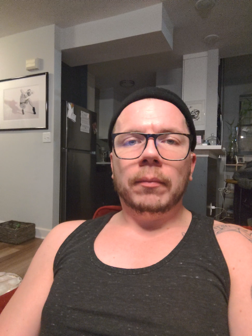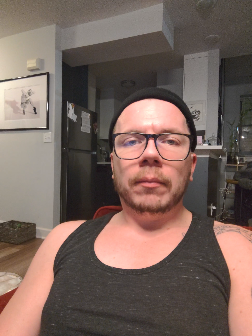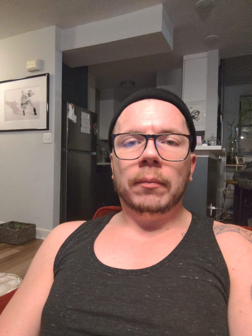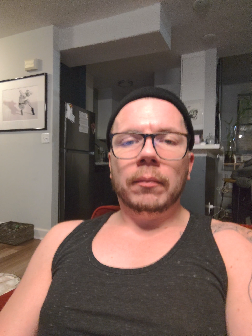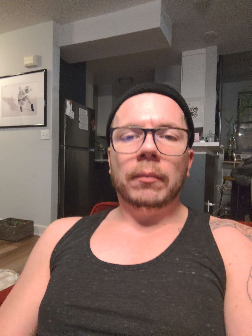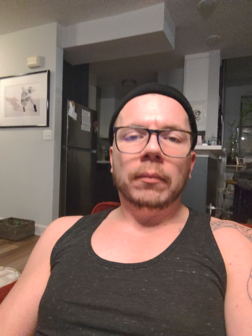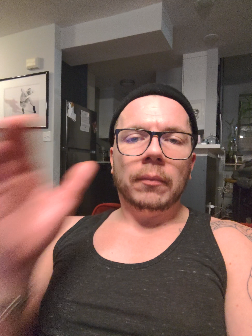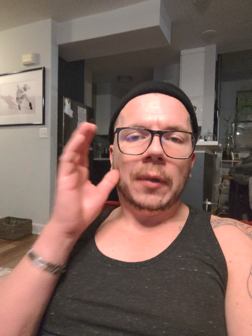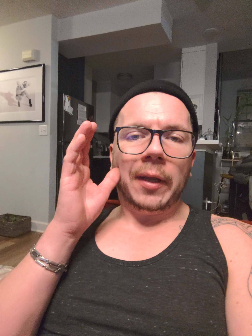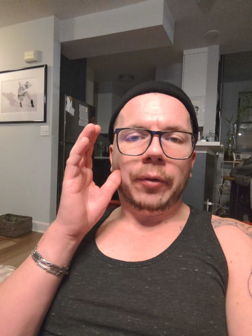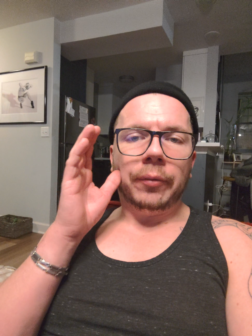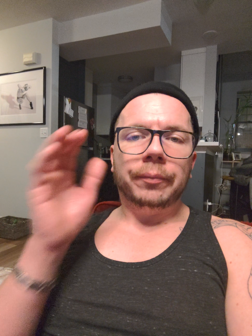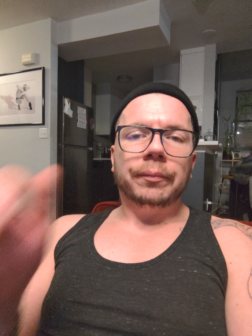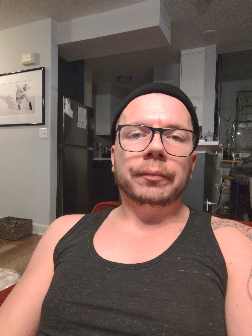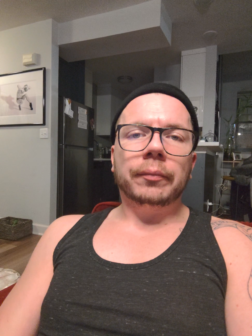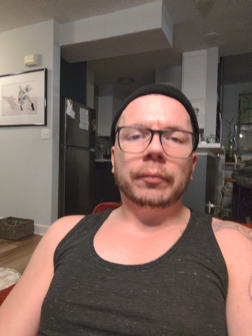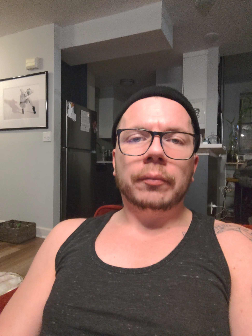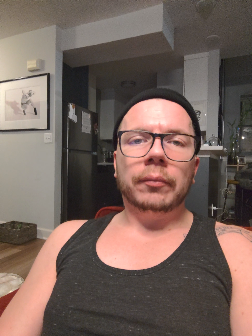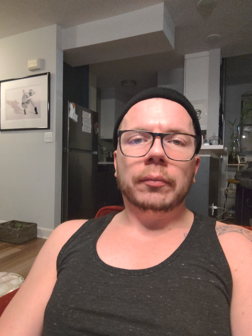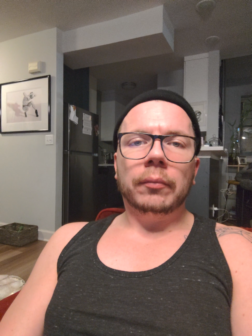hear